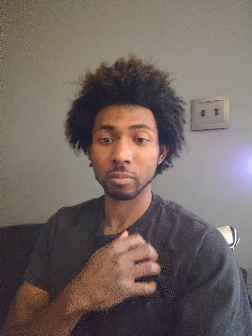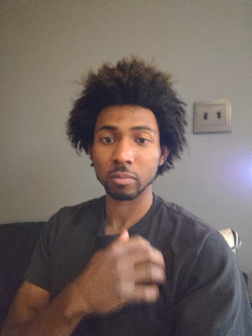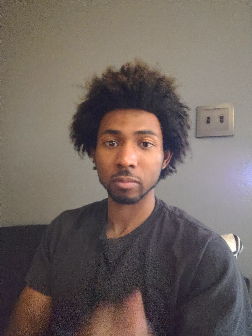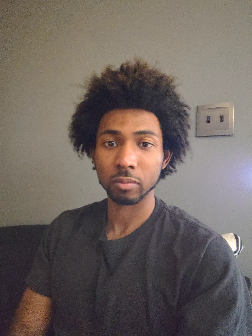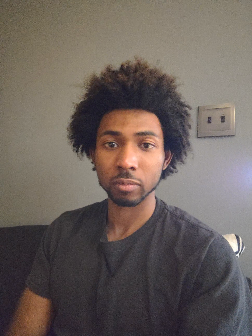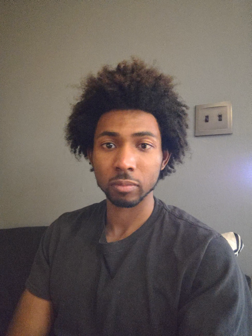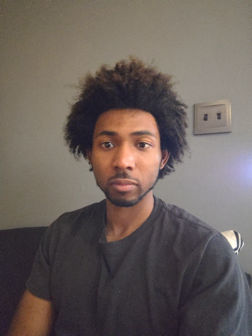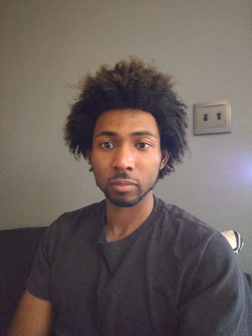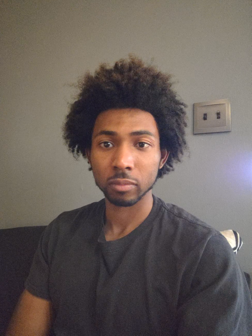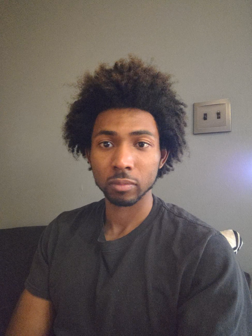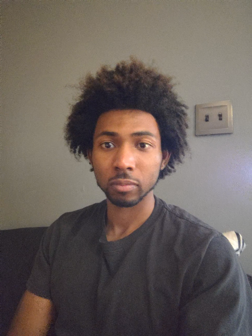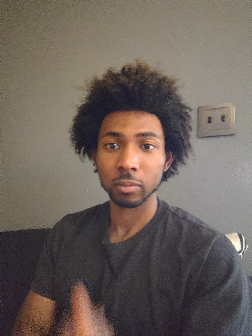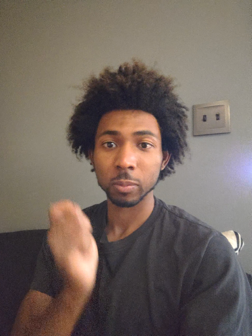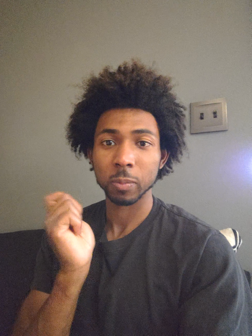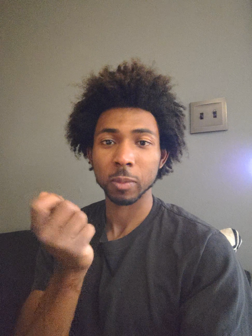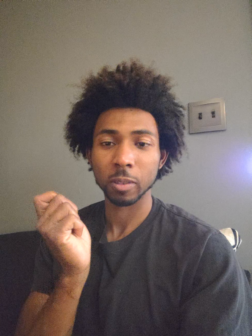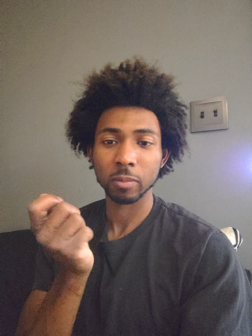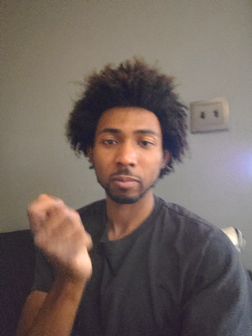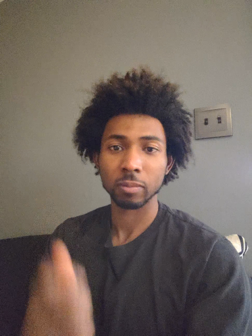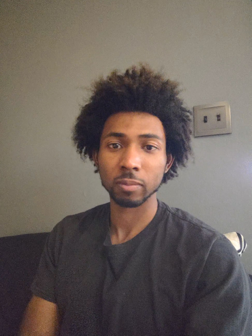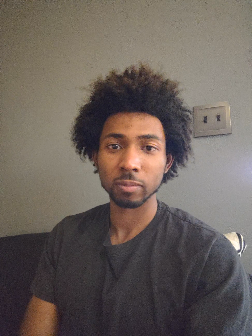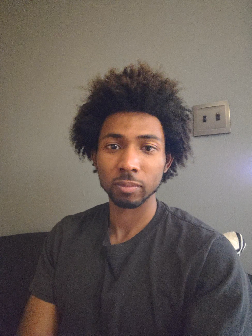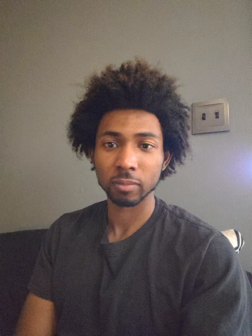bat